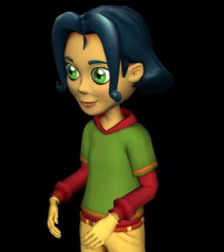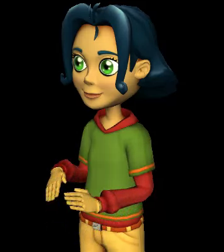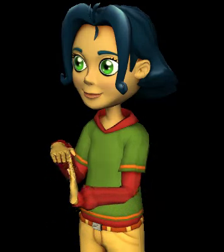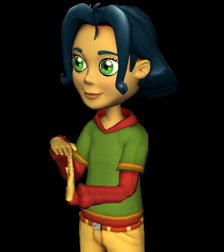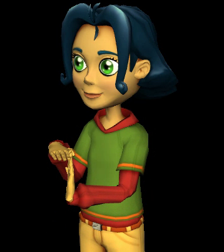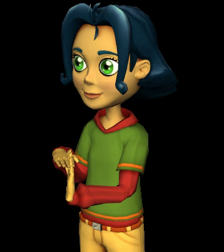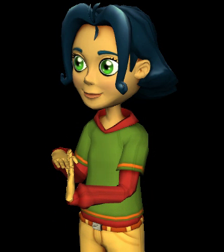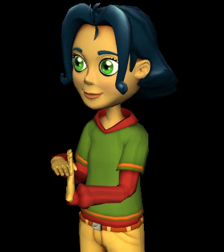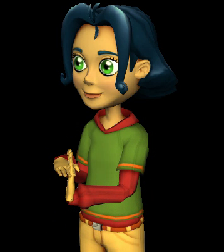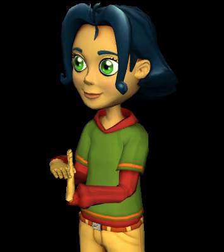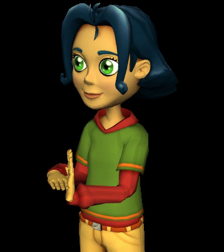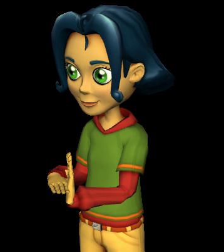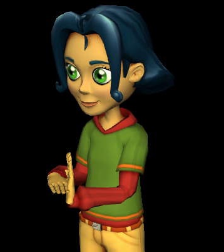قائمة